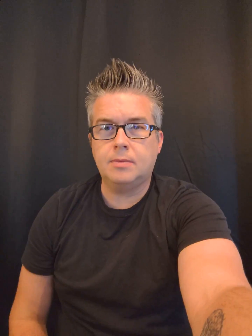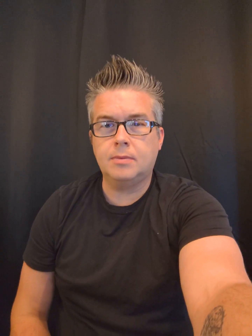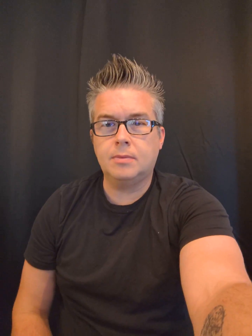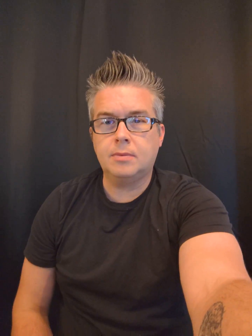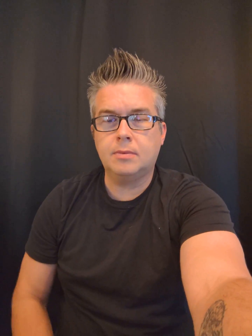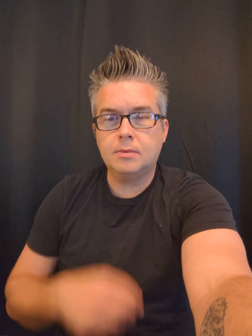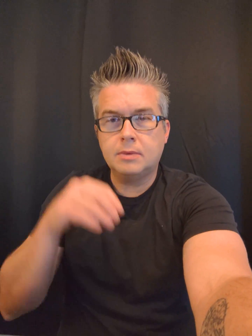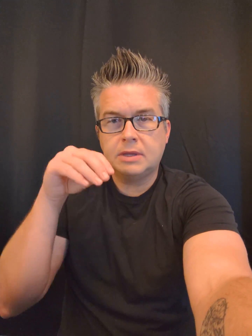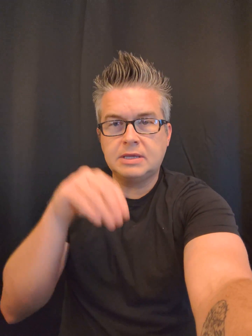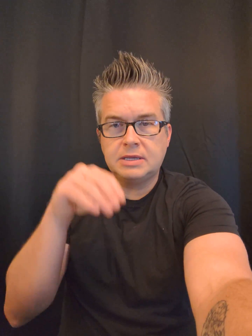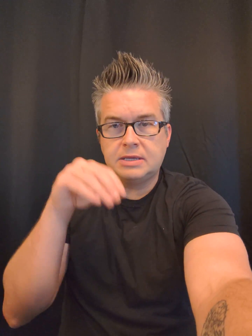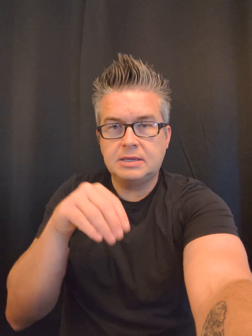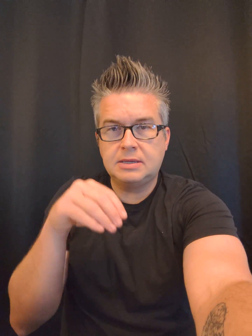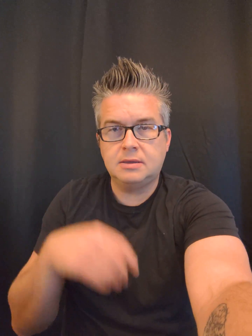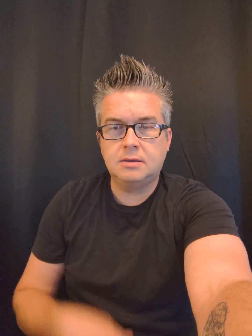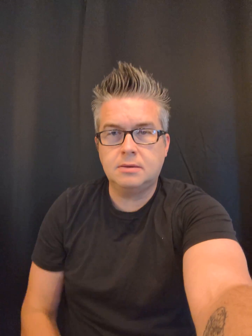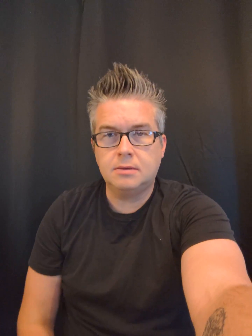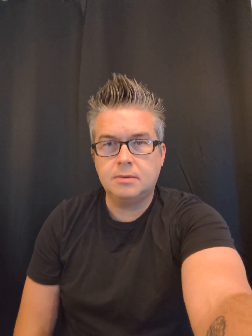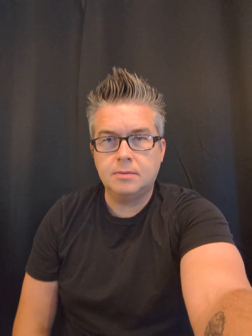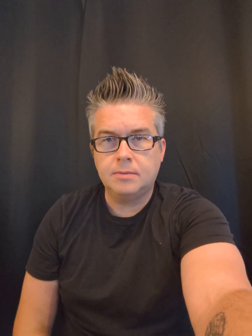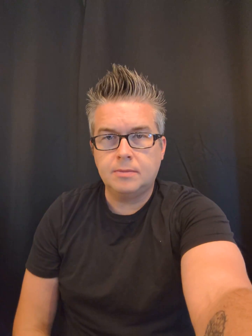inside